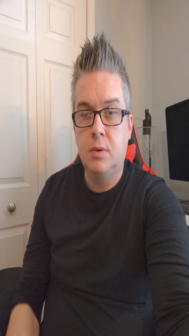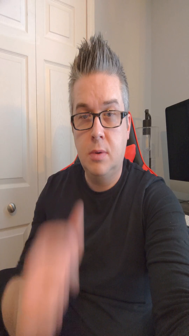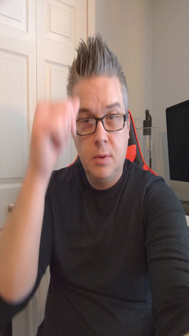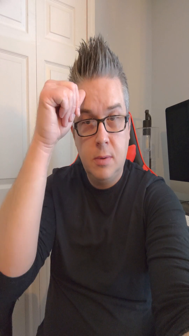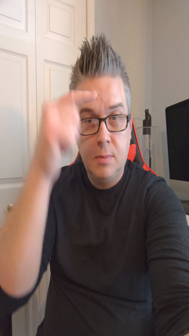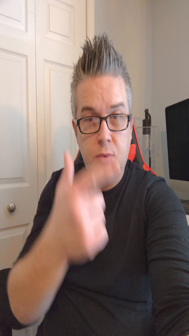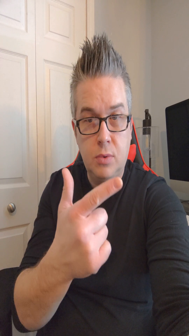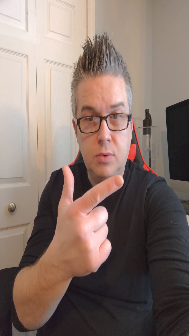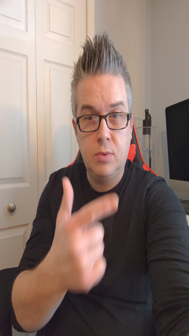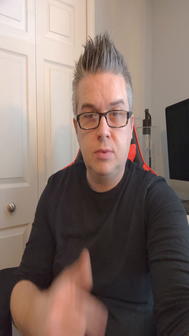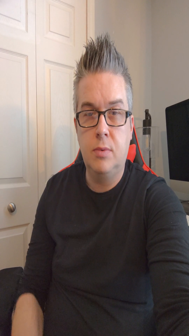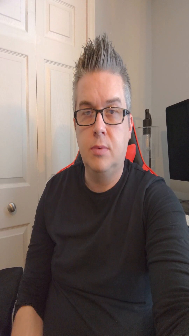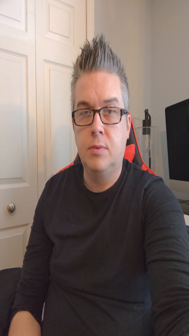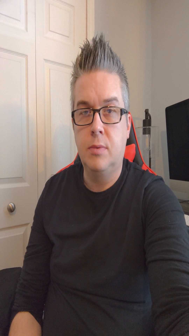brother